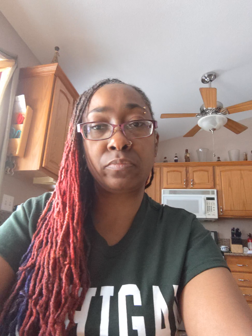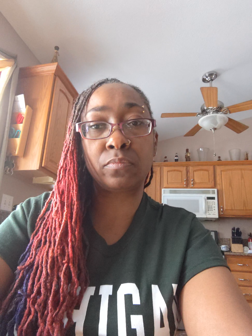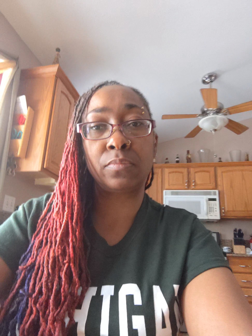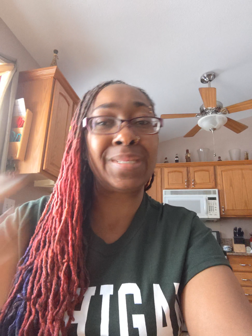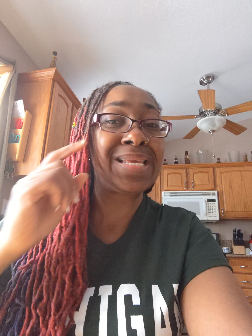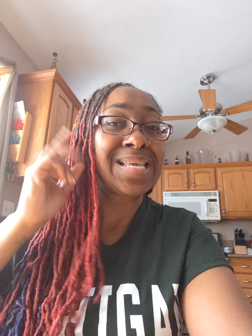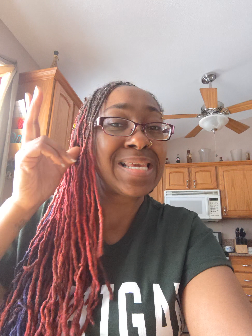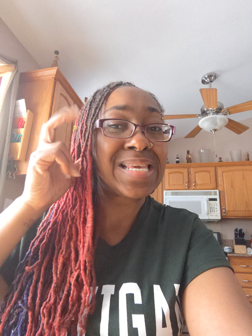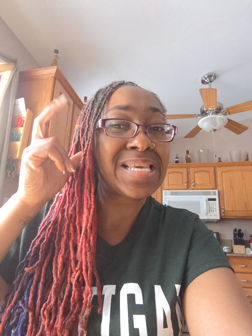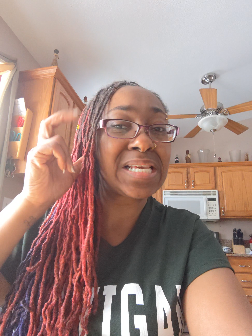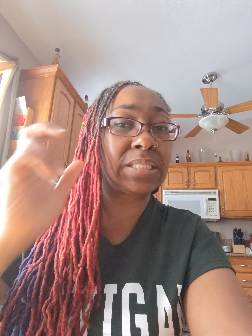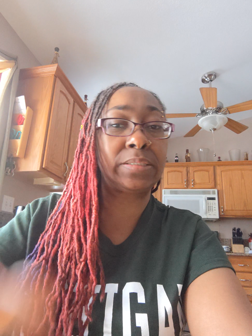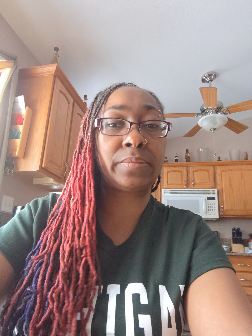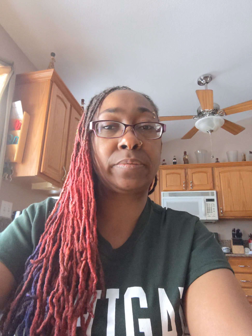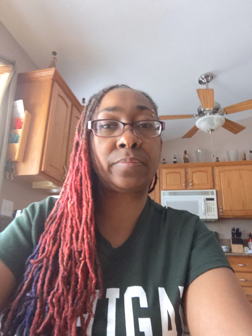hear